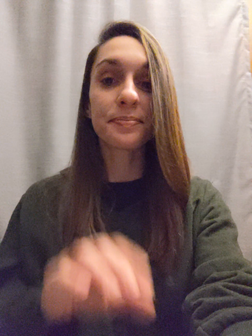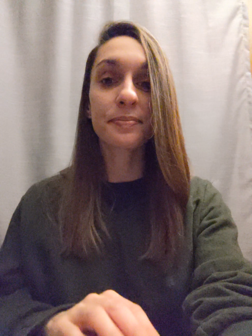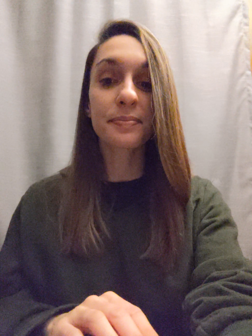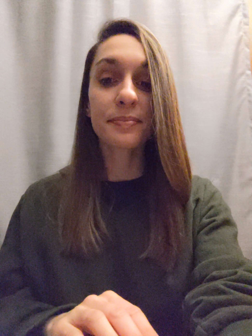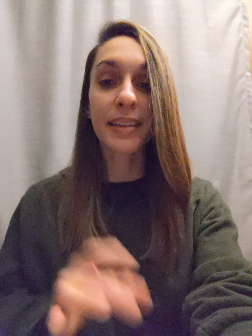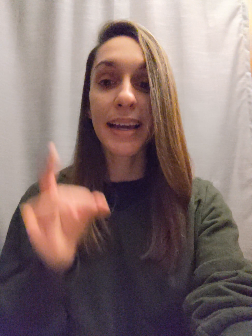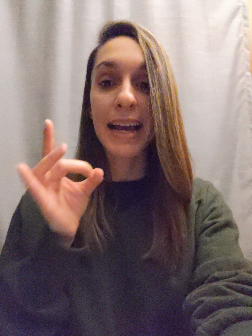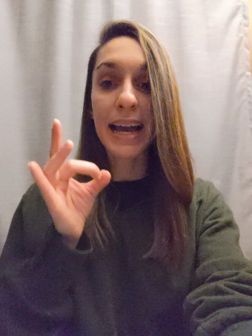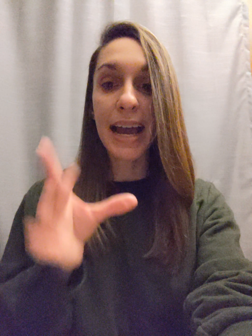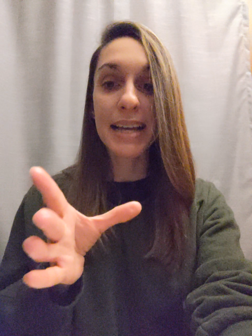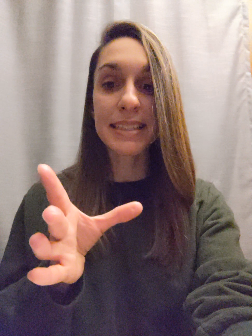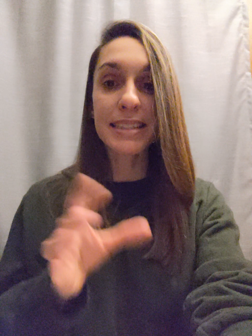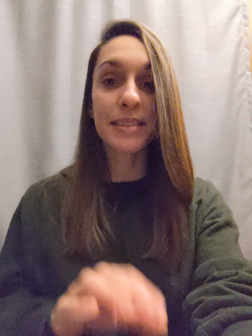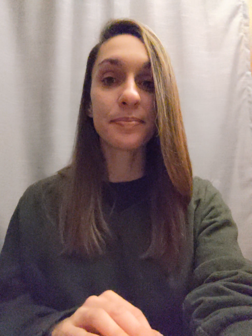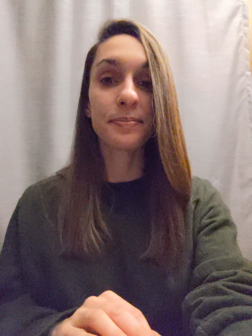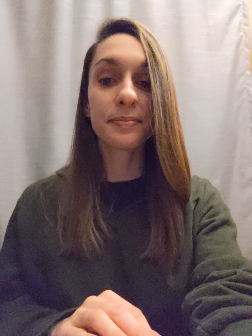hate